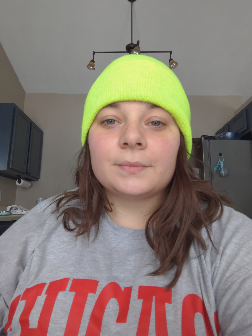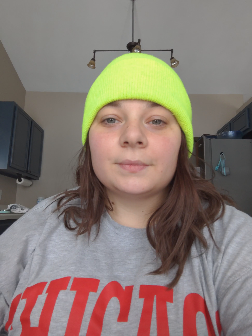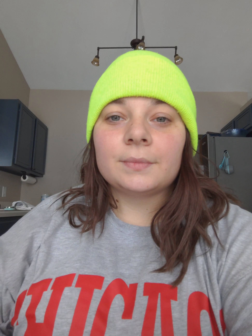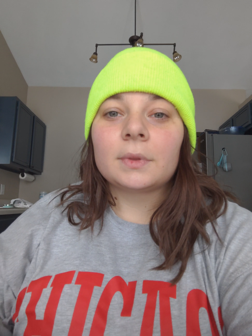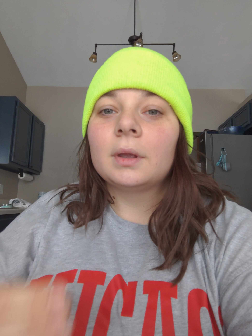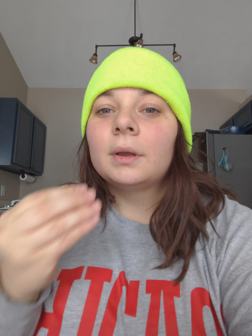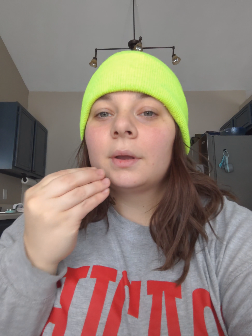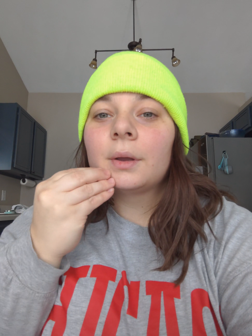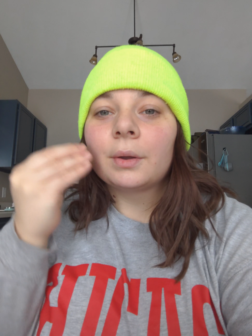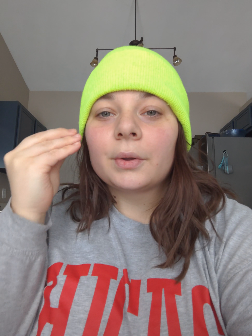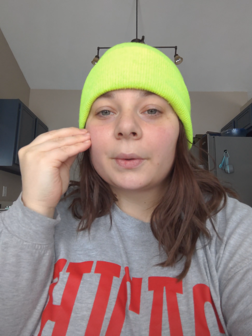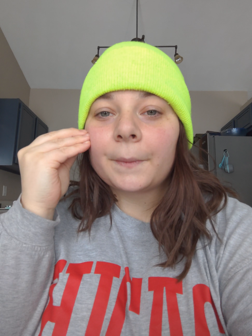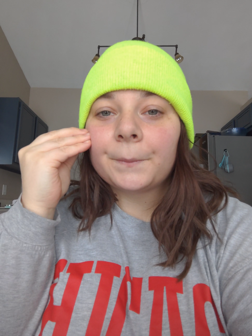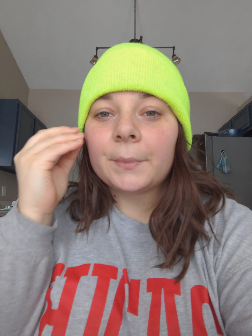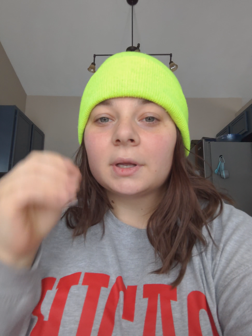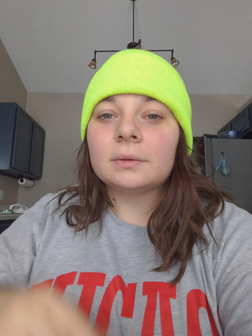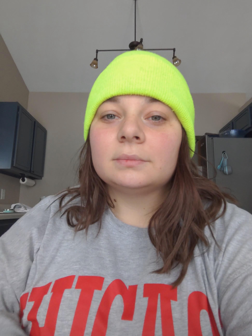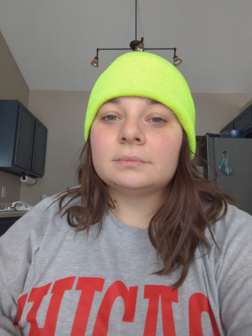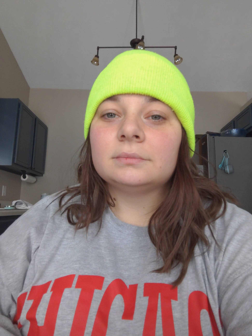home